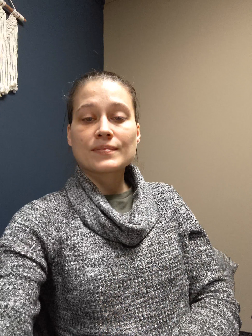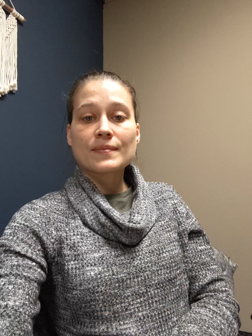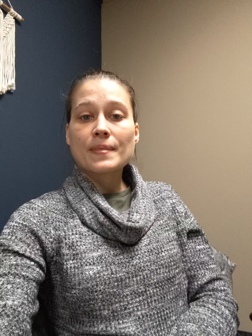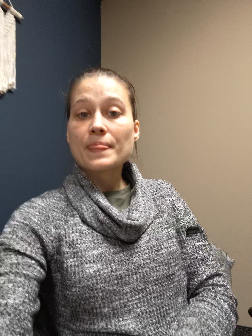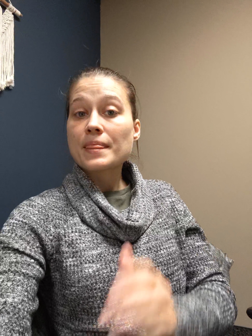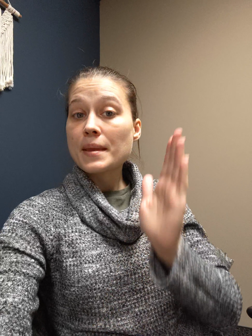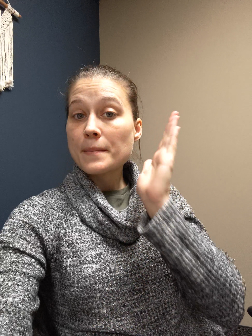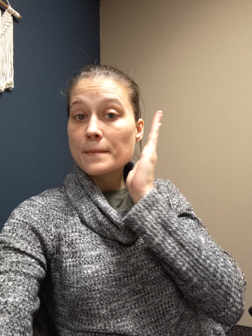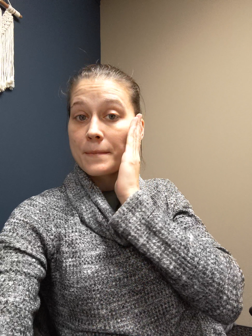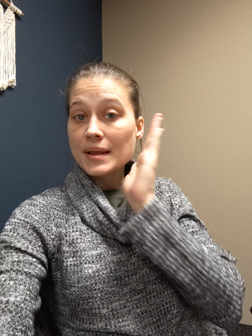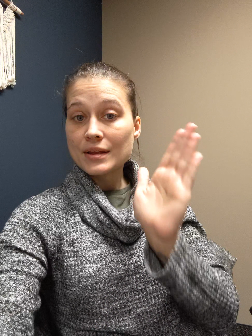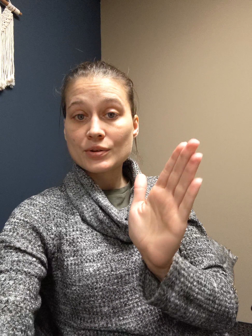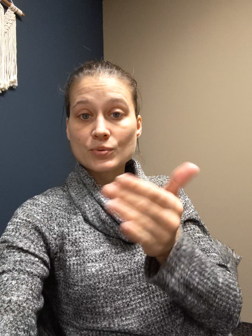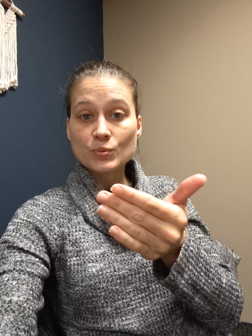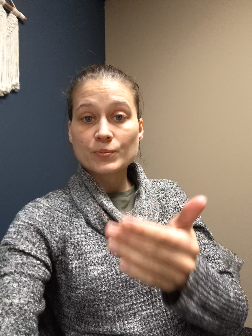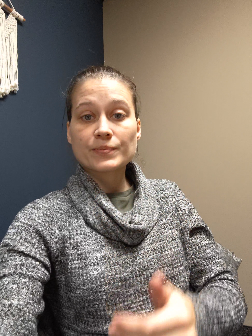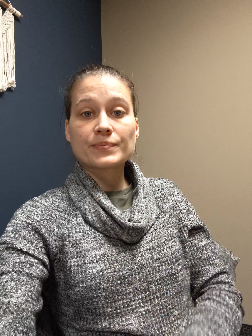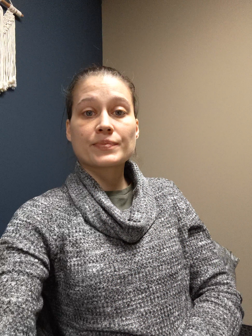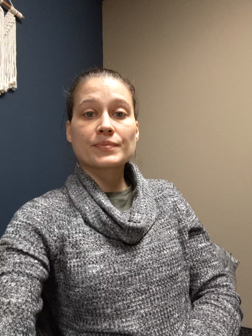bedroom